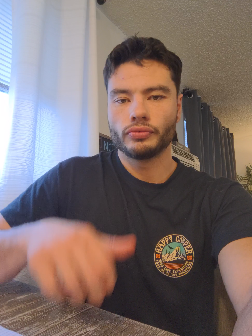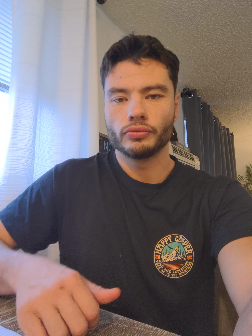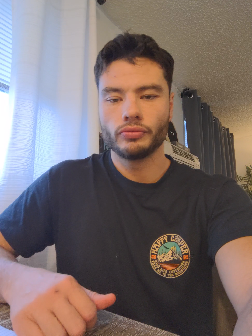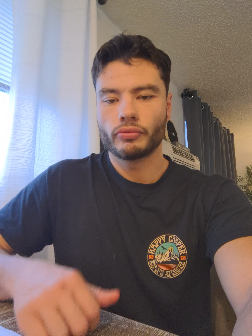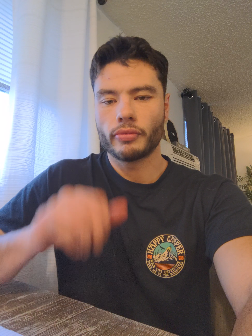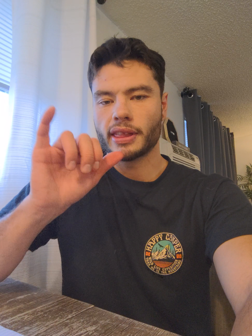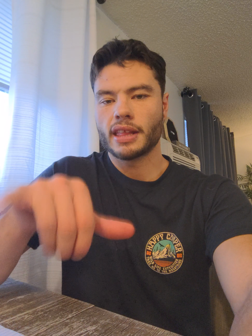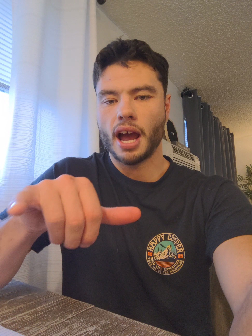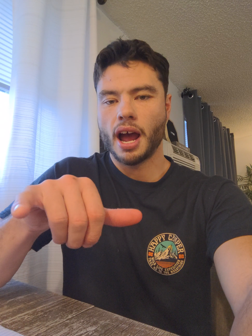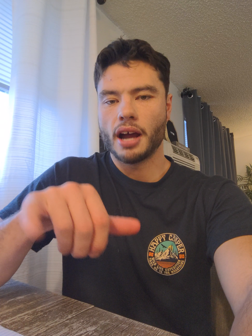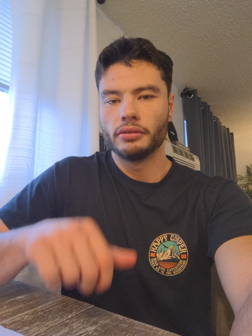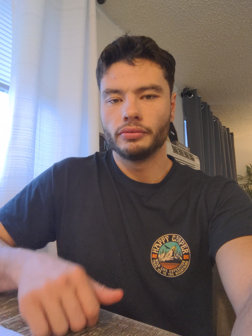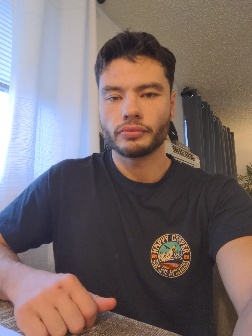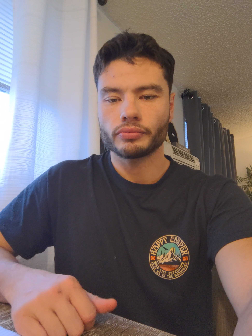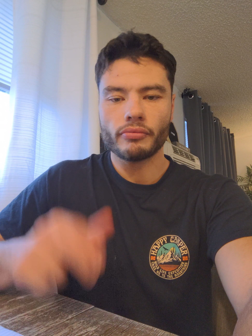that